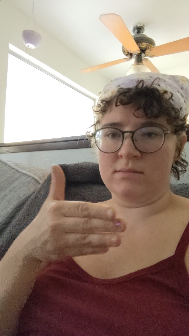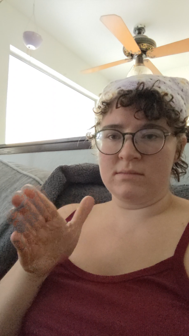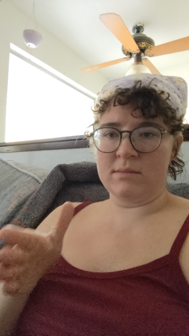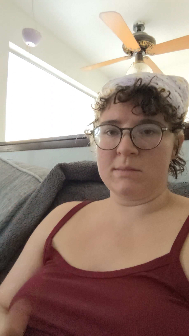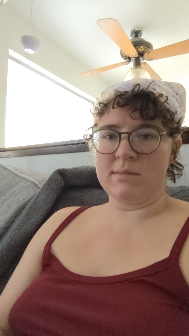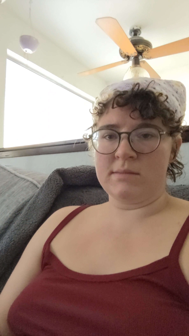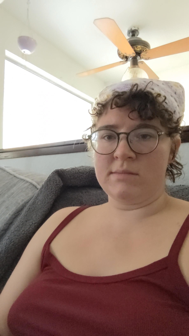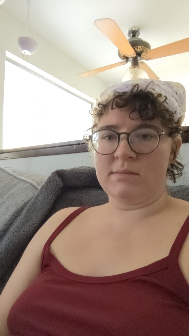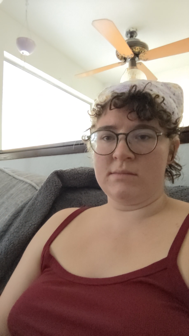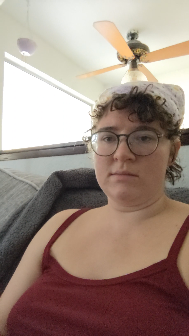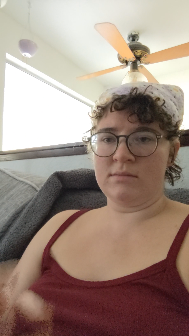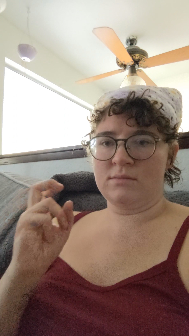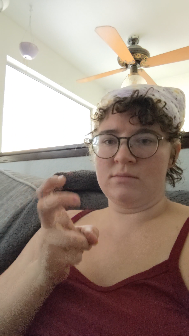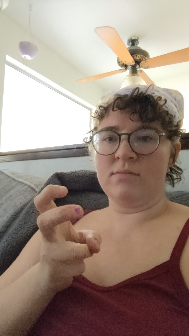hard